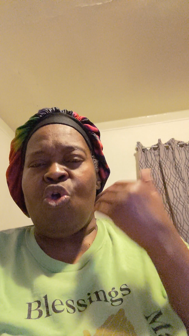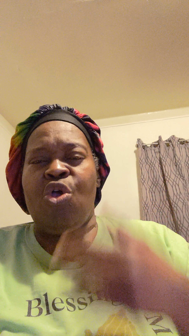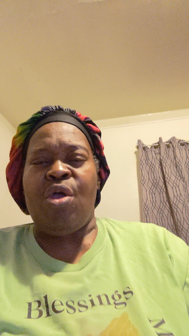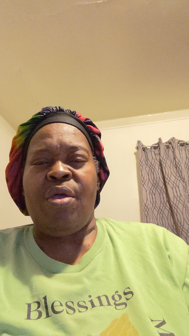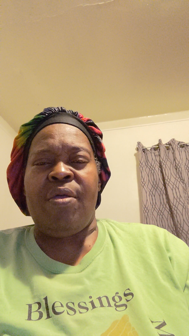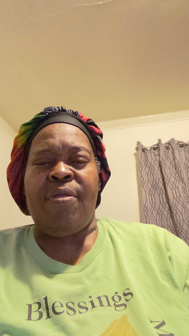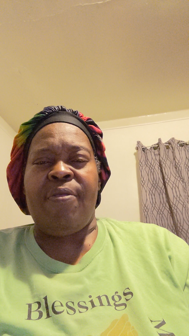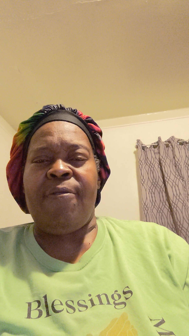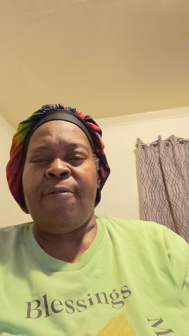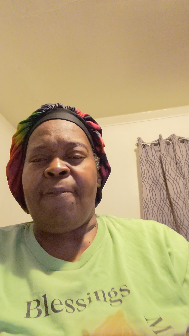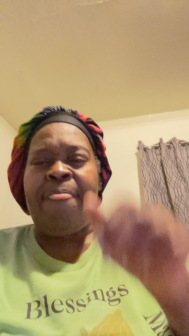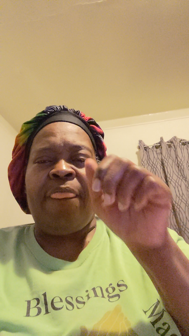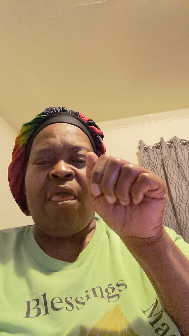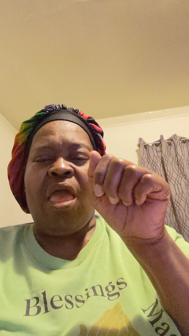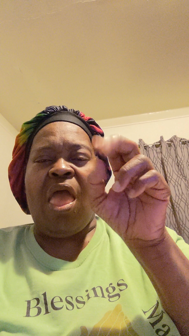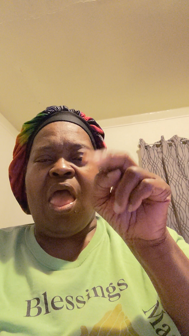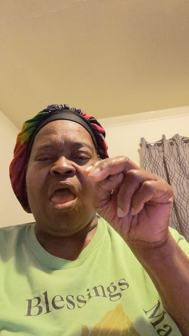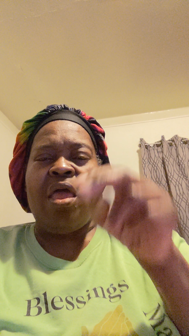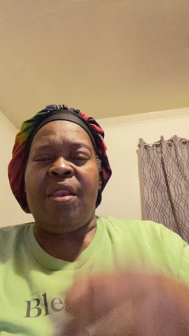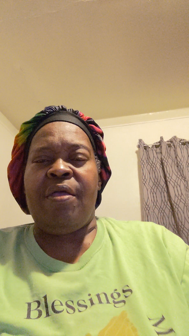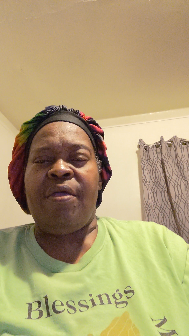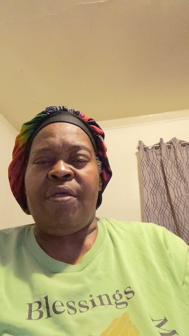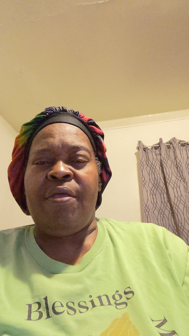an